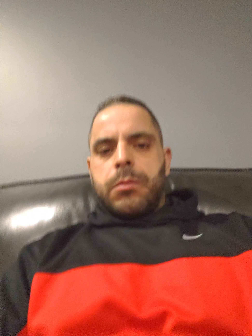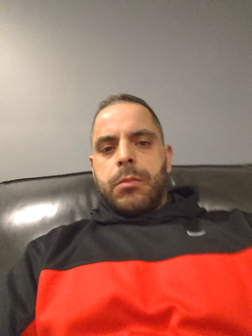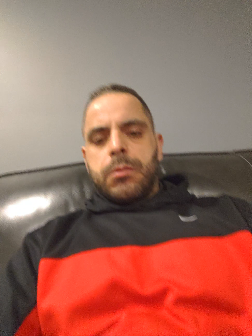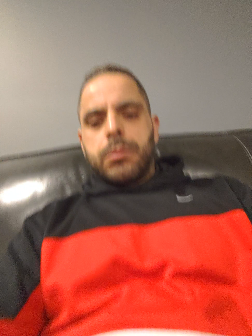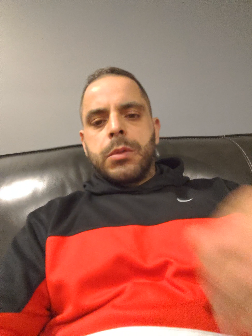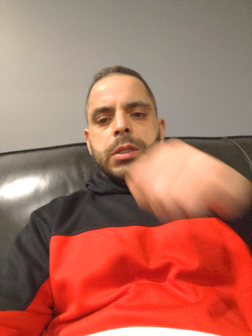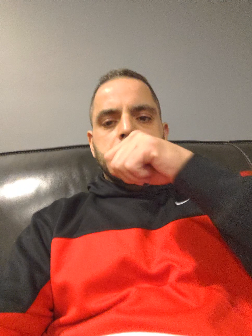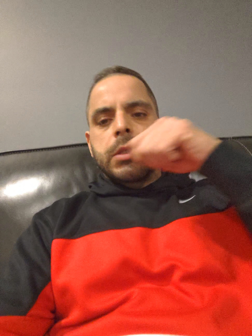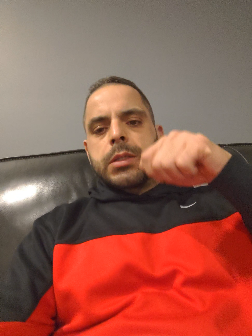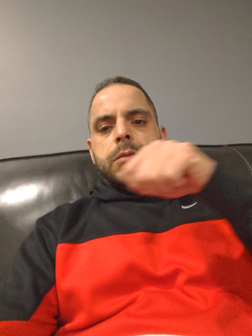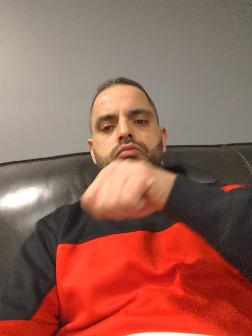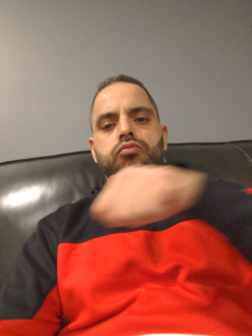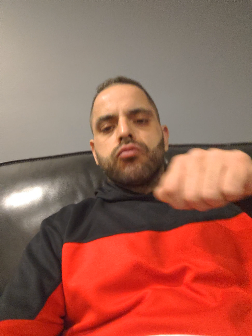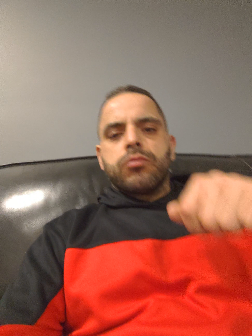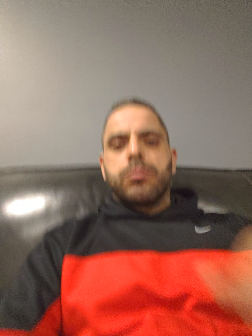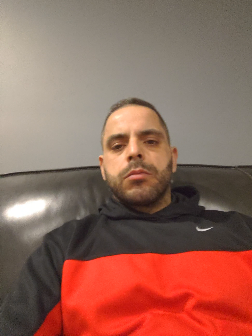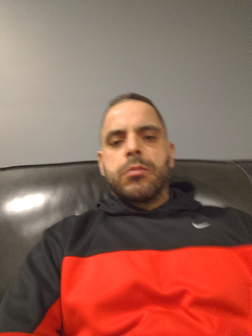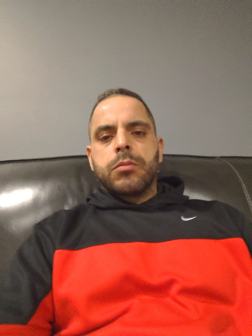toothbrush